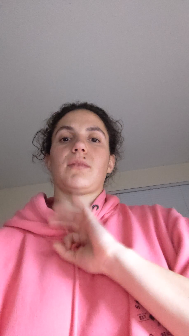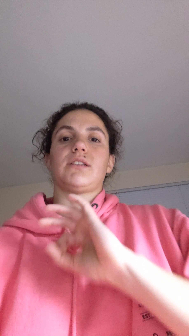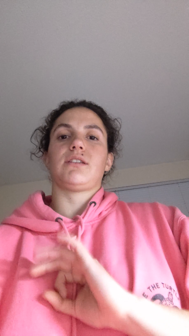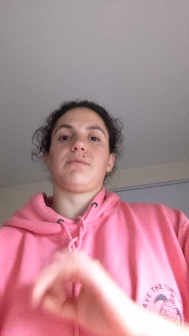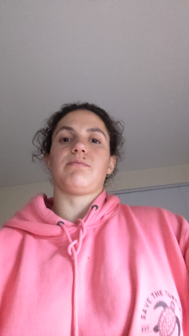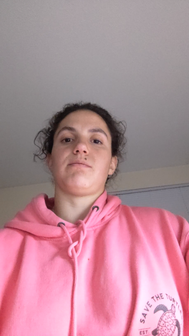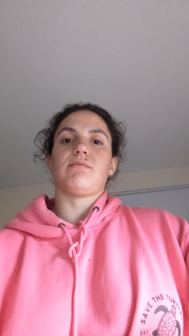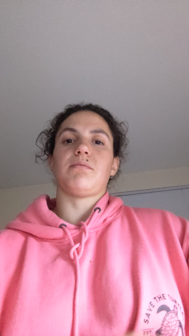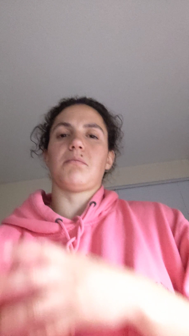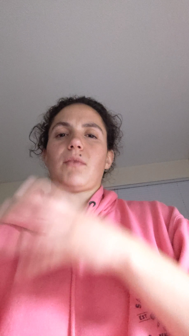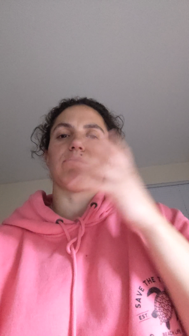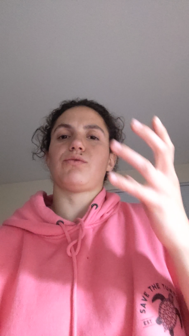much